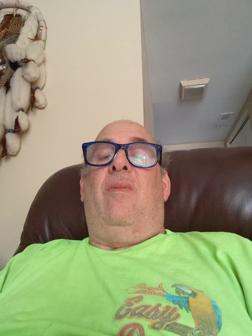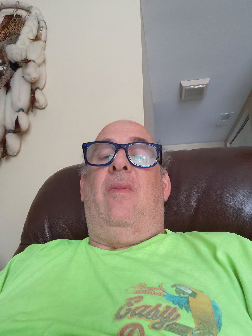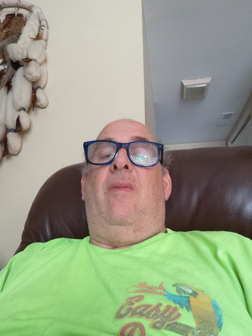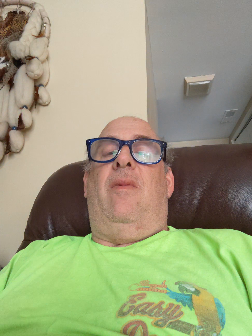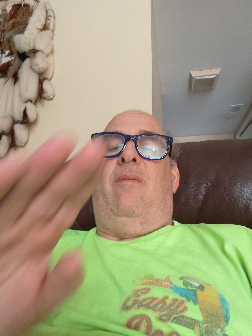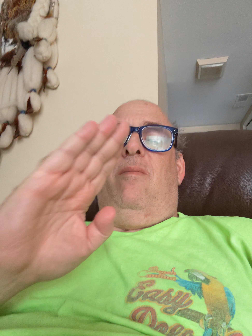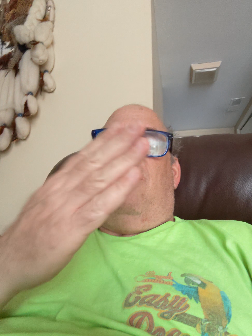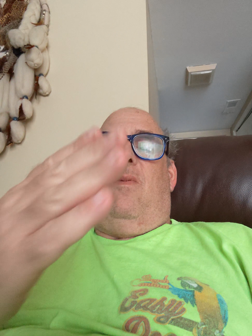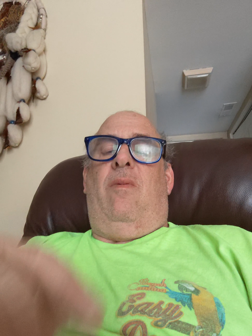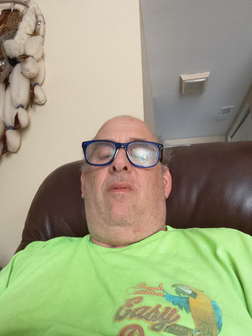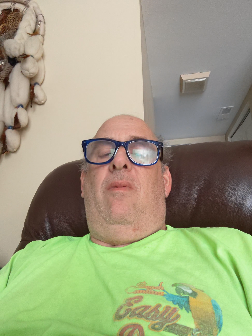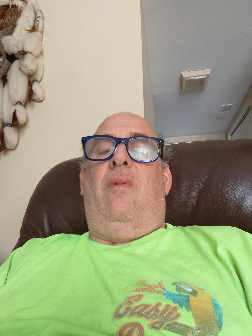book